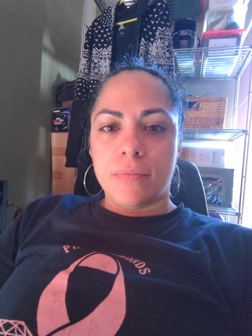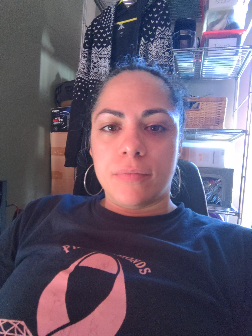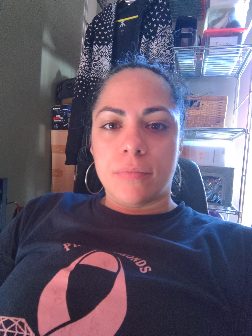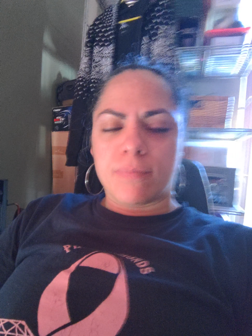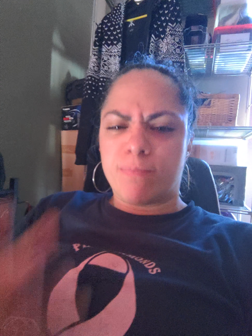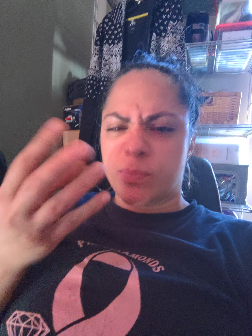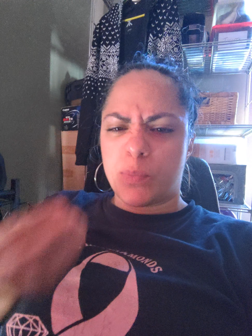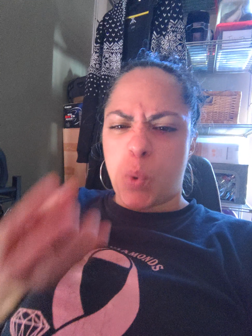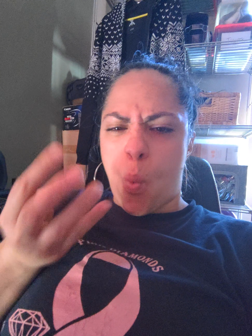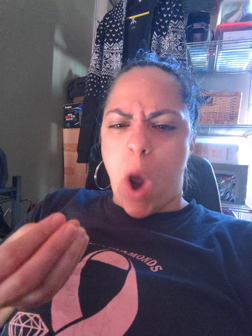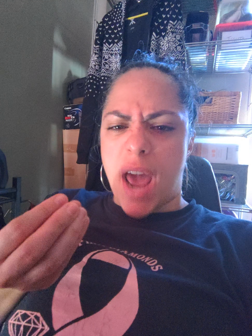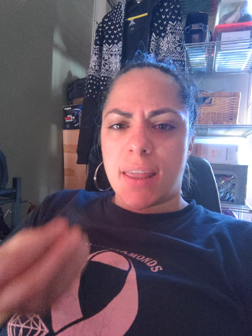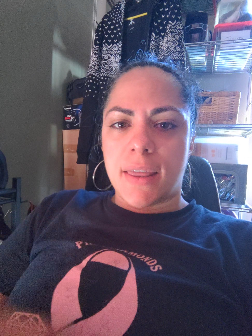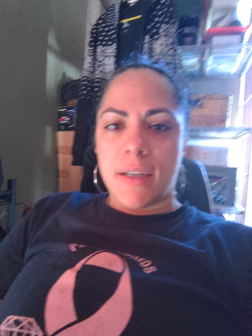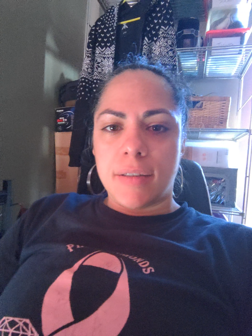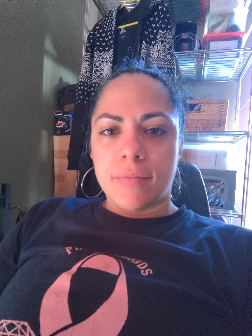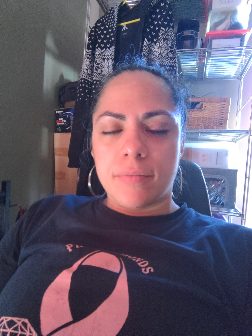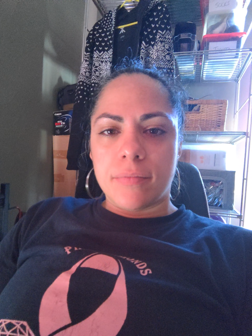wet